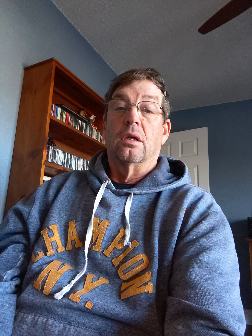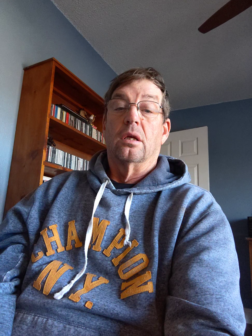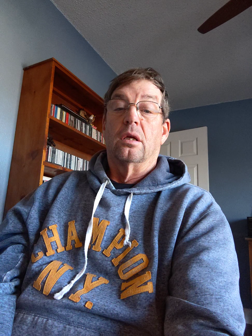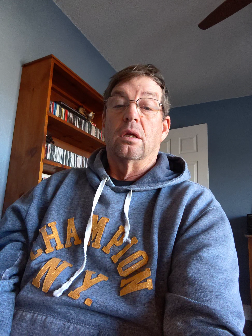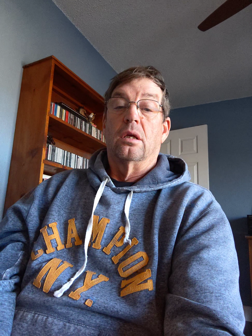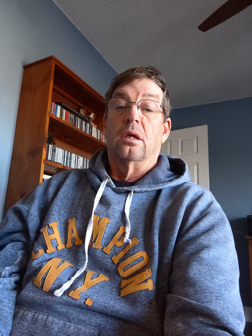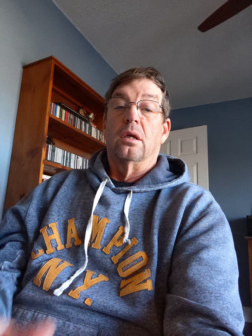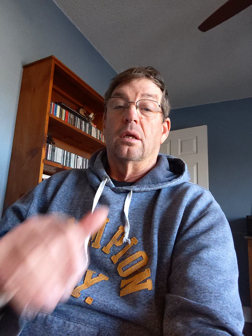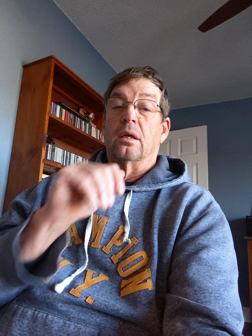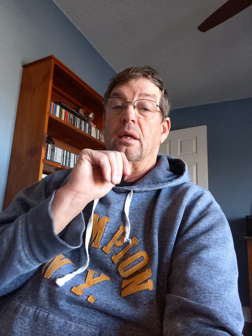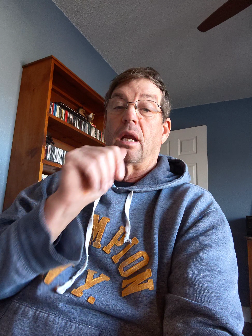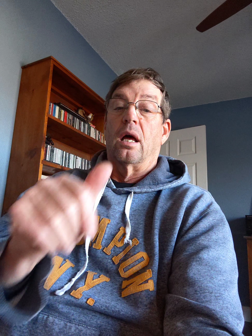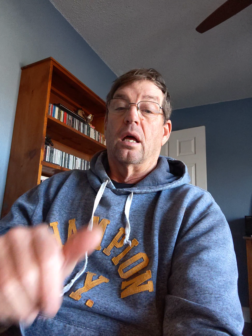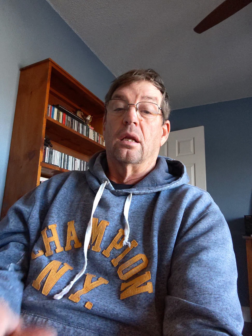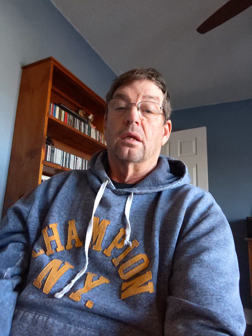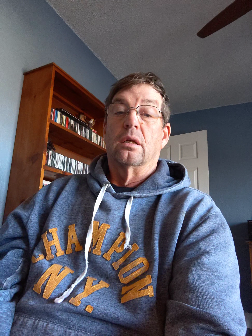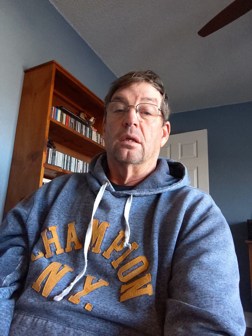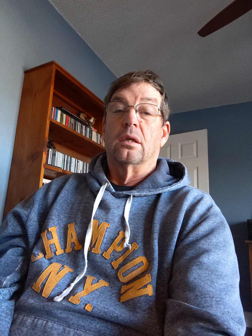not